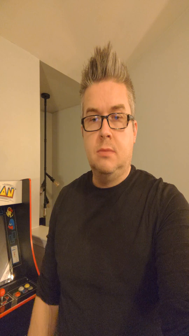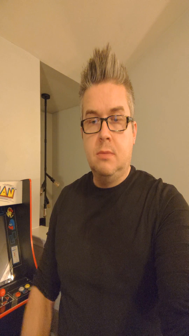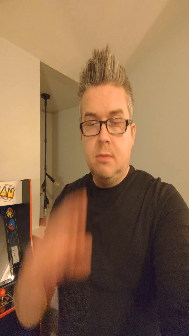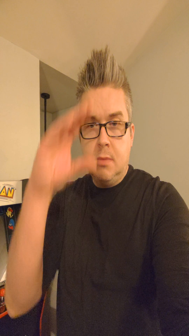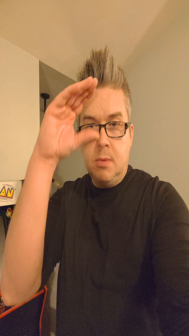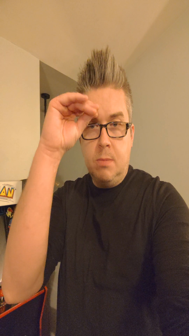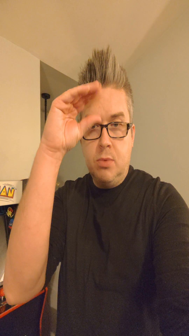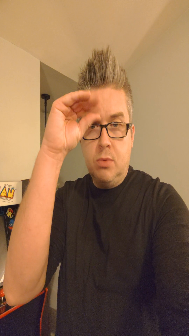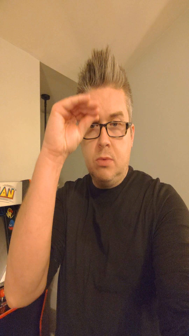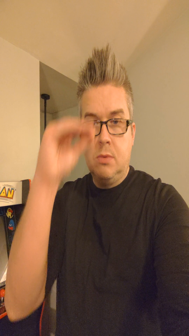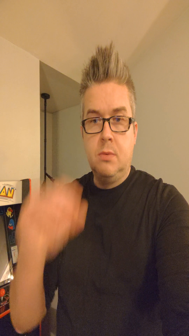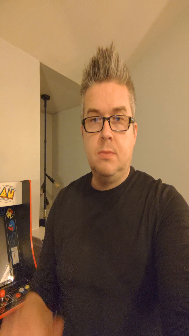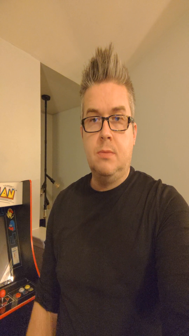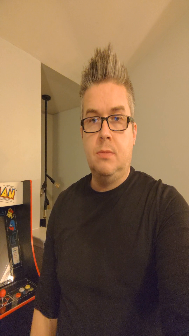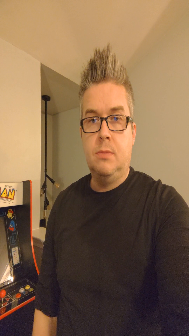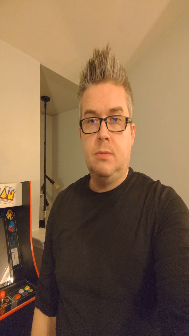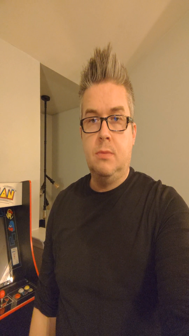boy